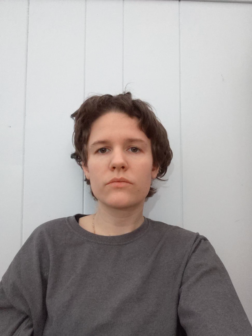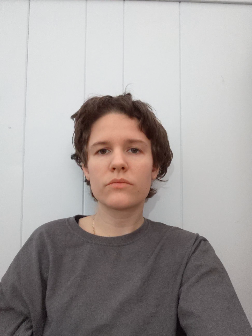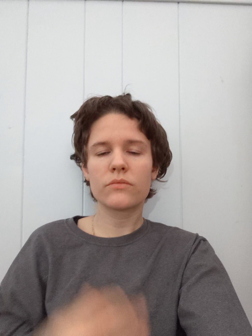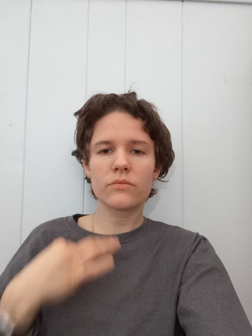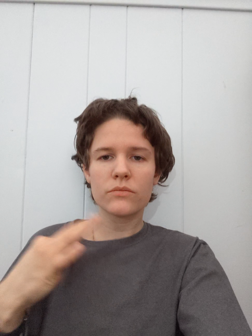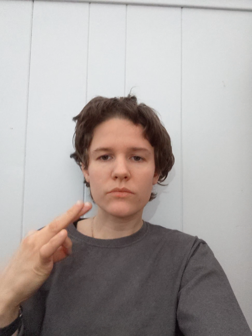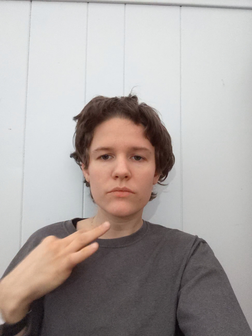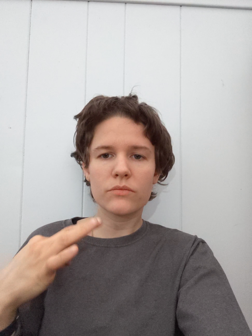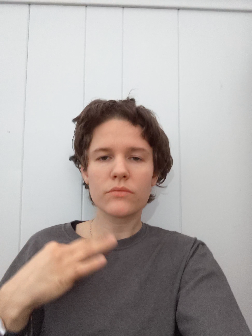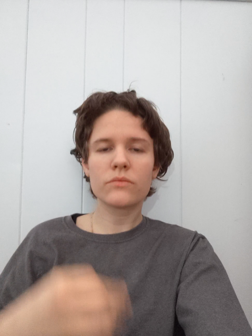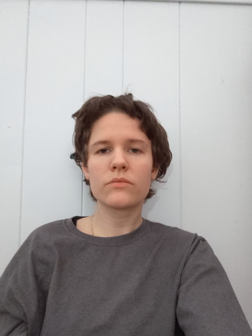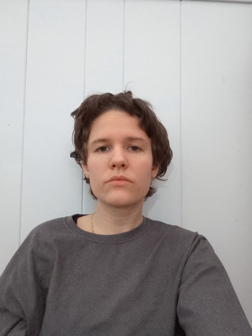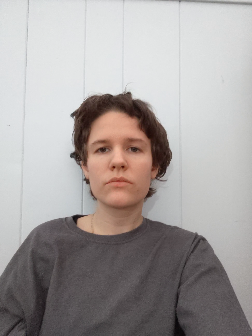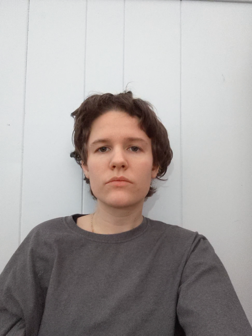shirt